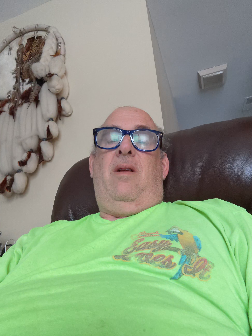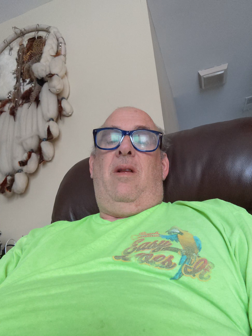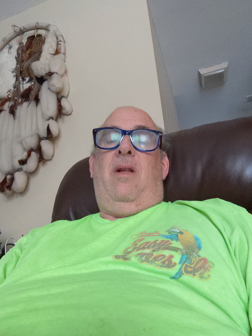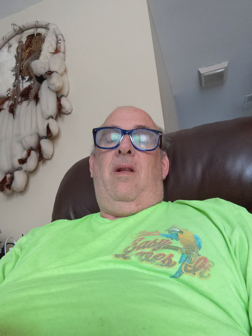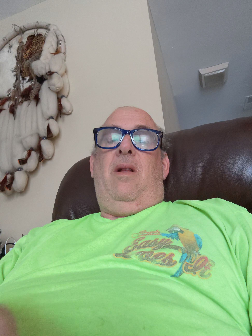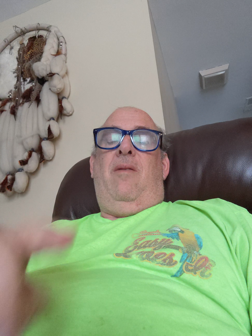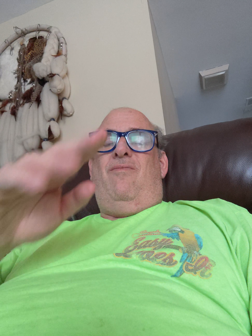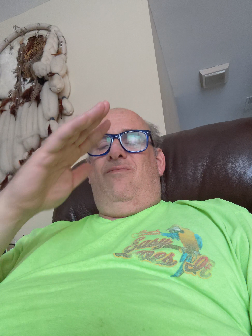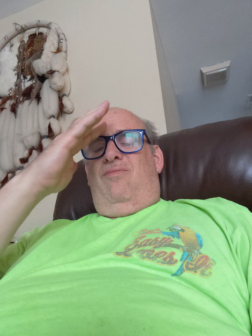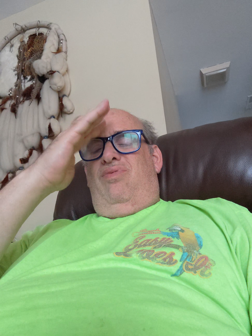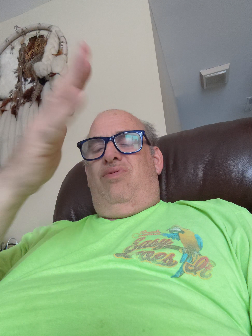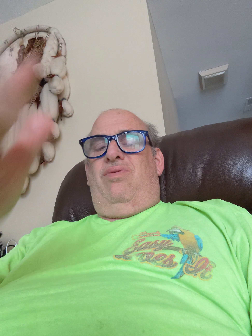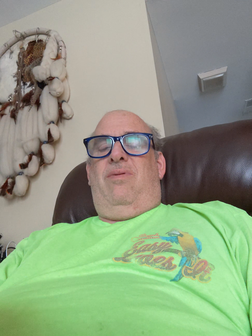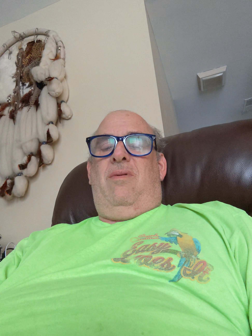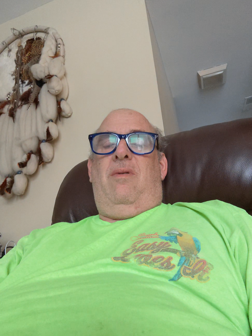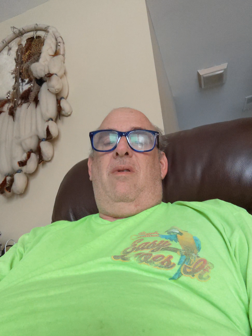pretend